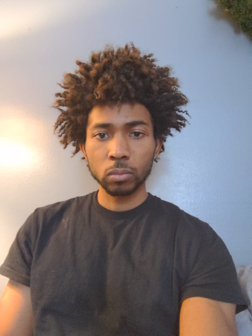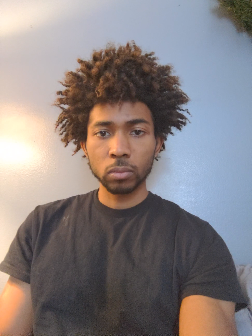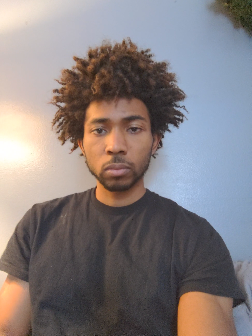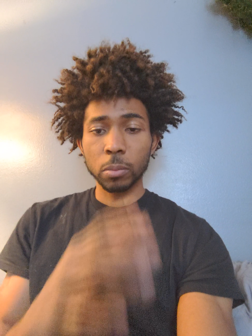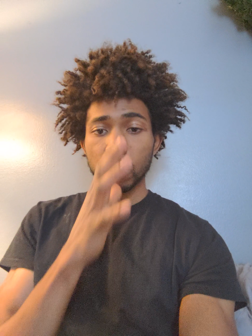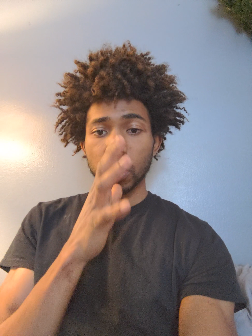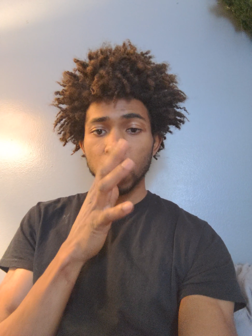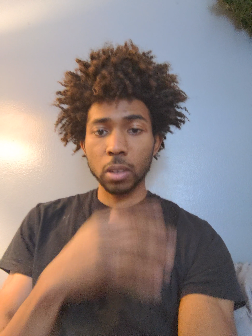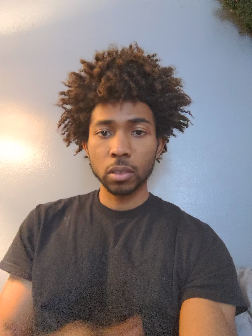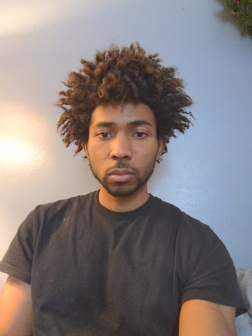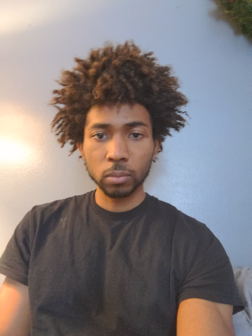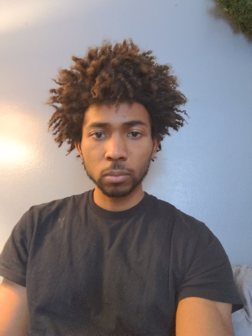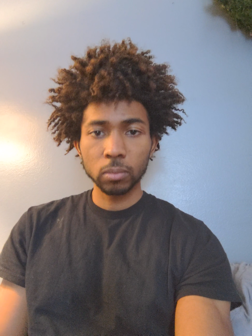mom